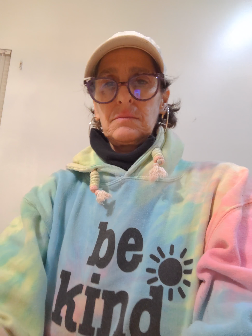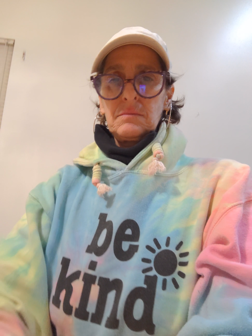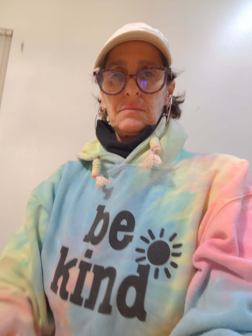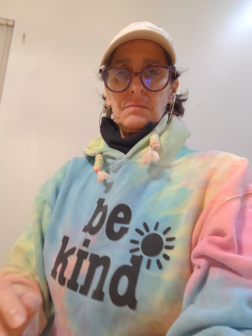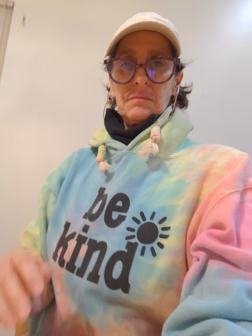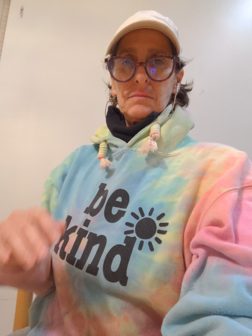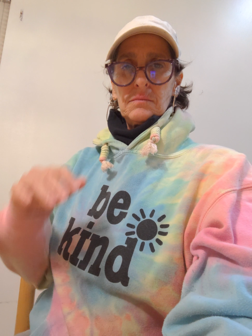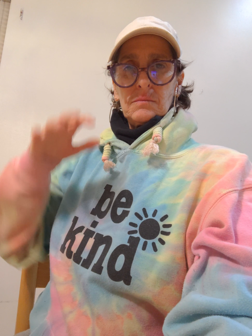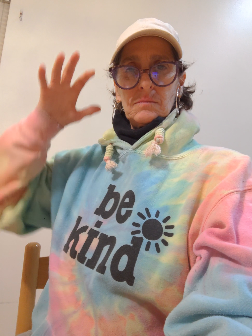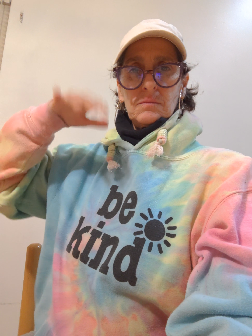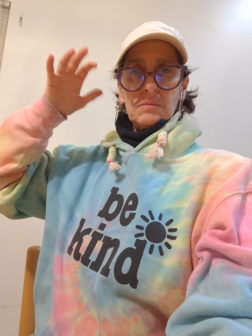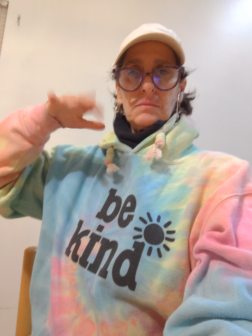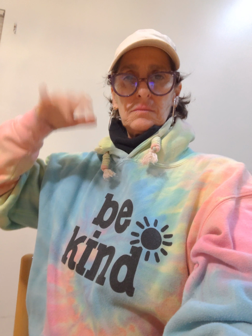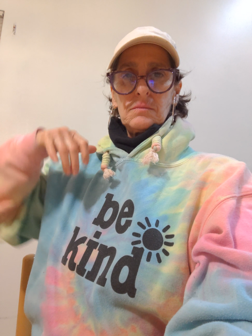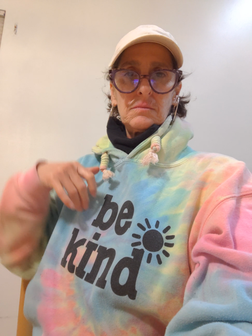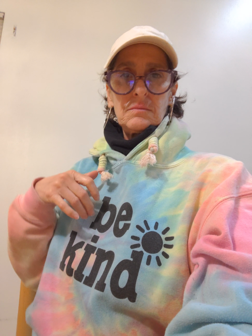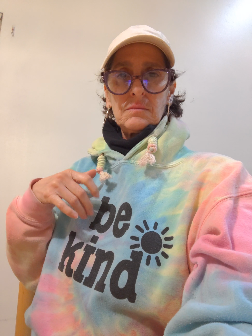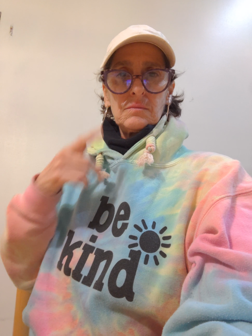rain